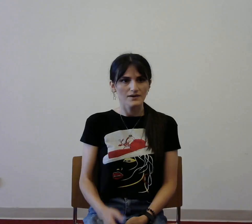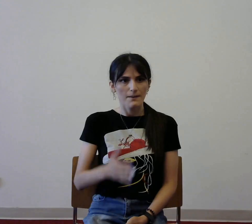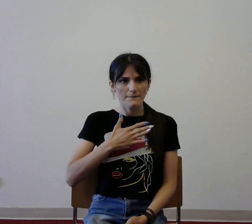mən